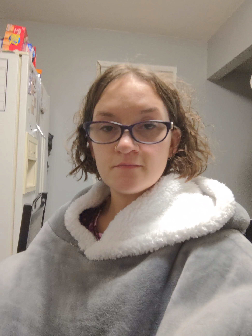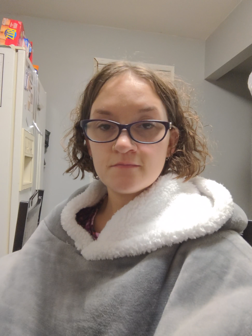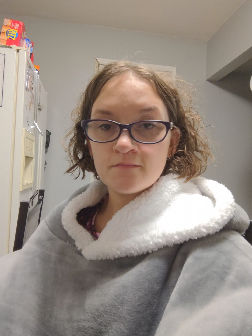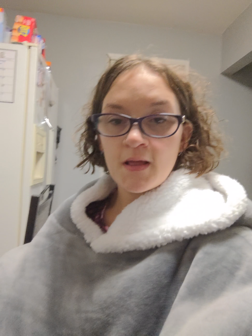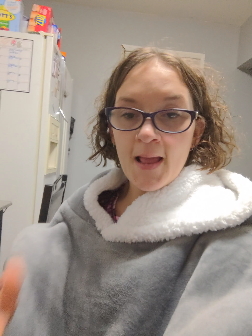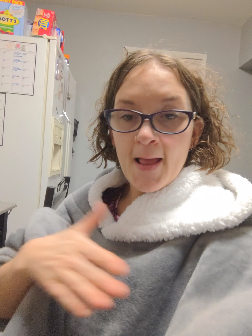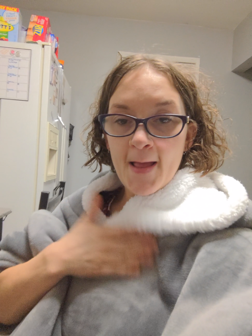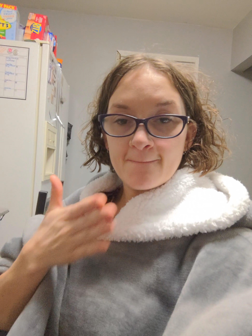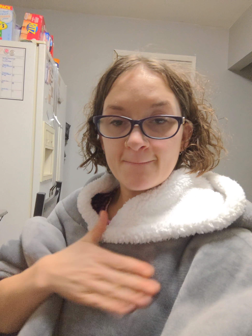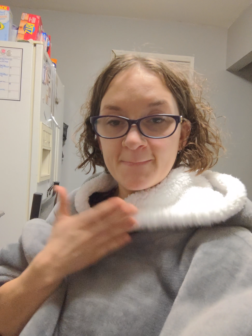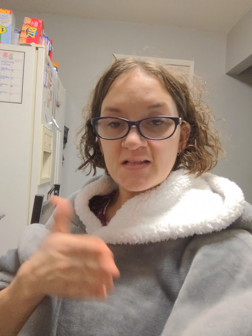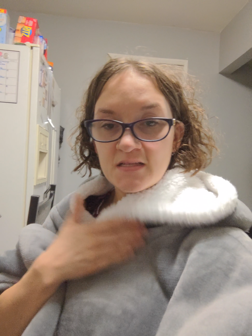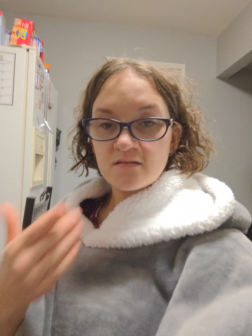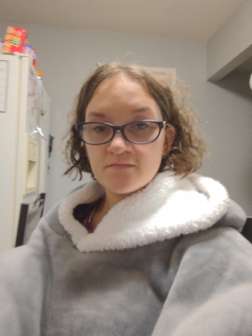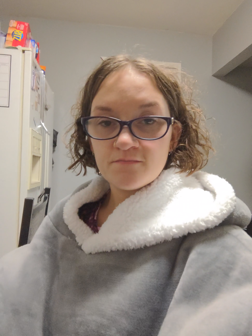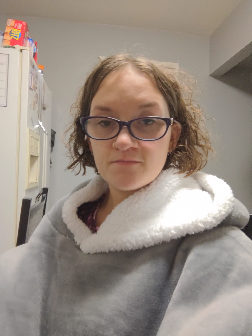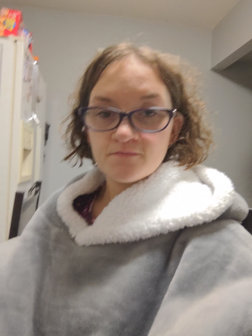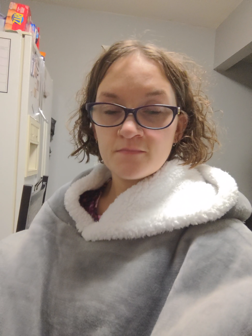happy